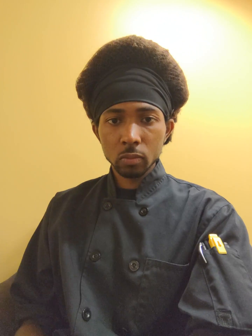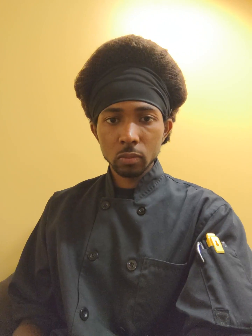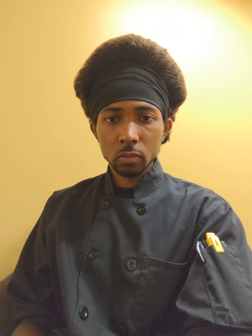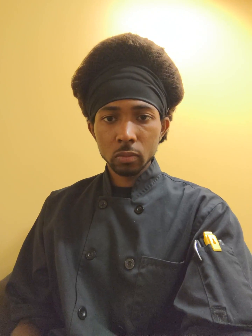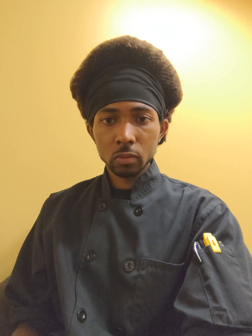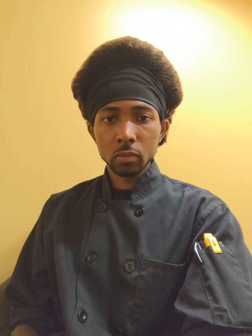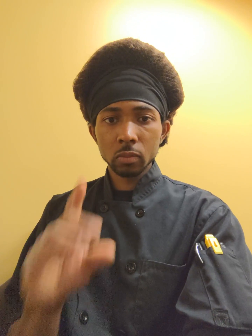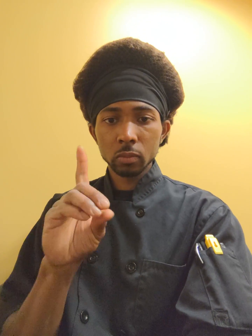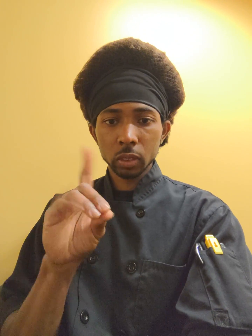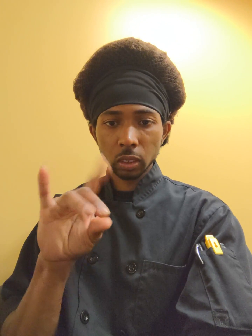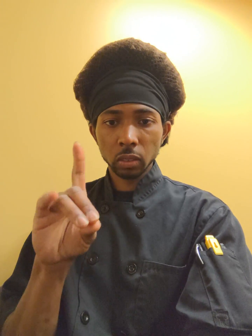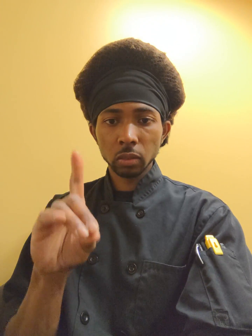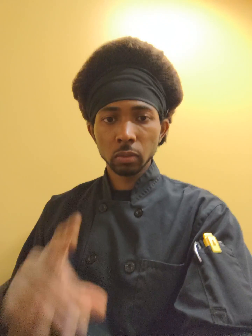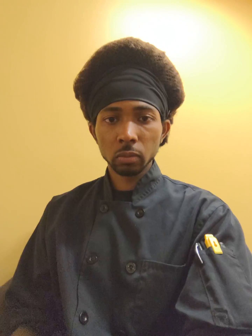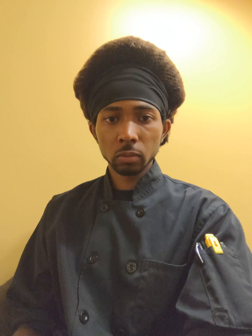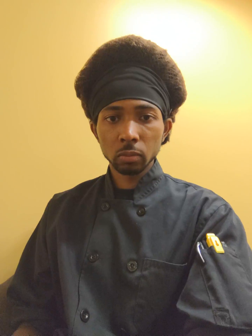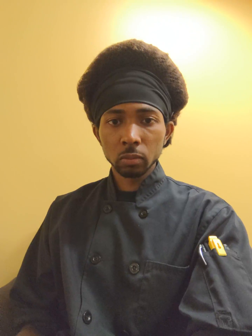did